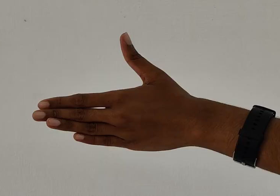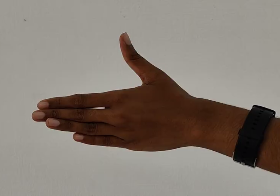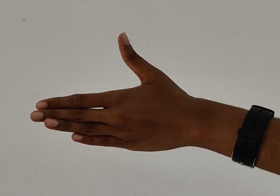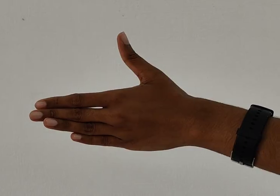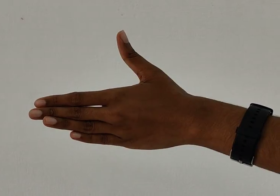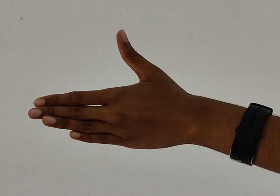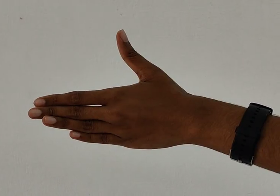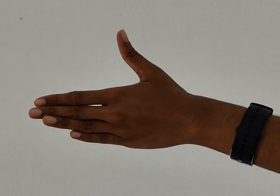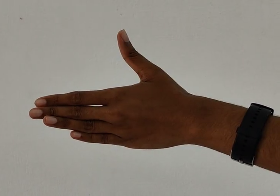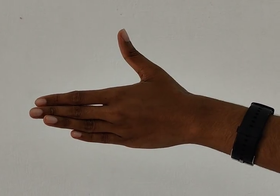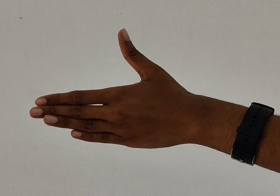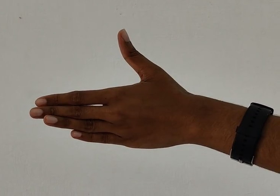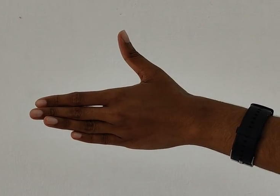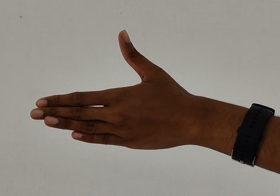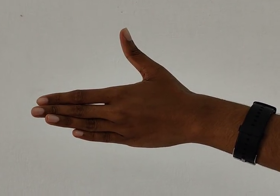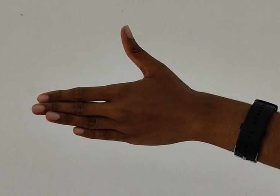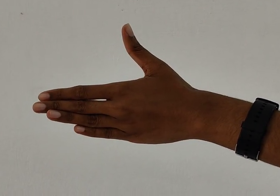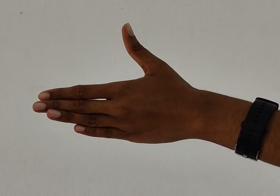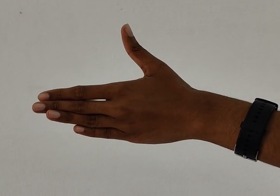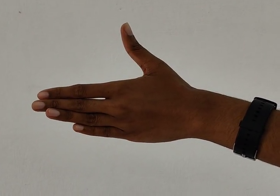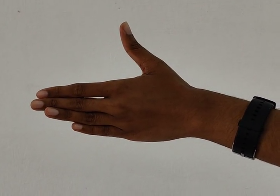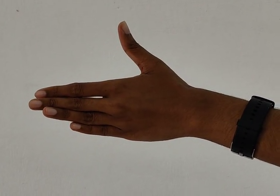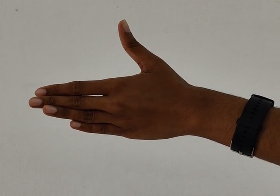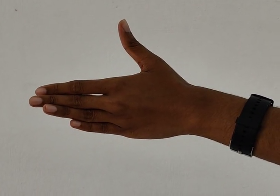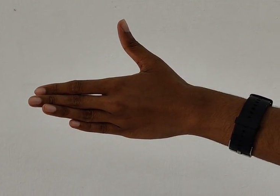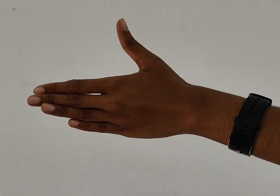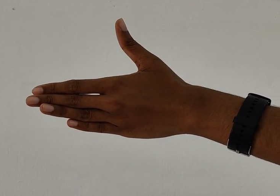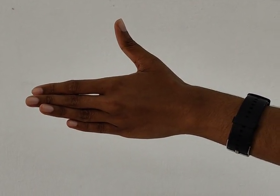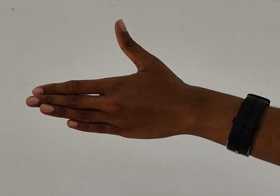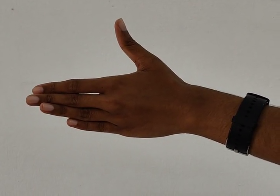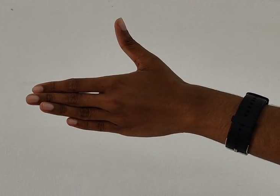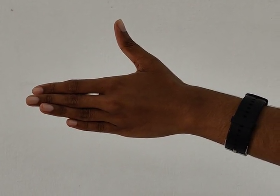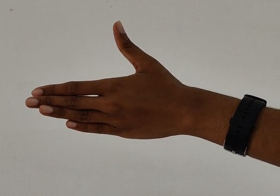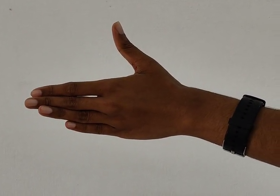ആ